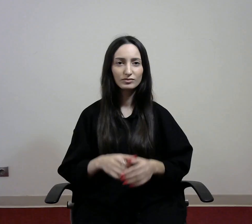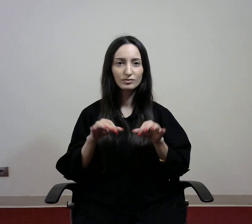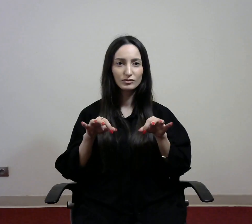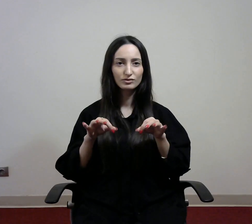avtomobil